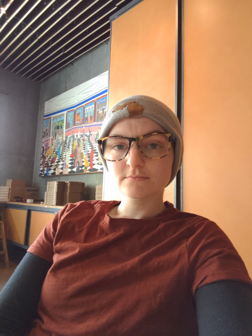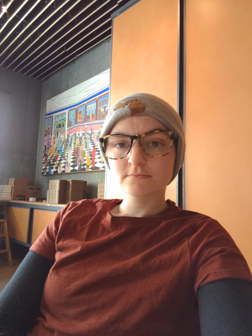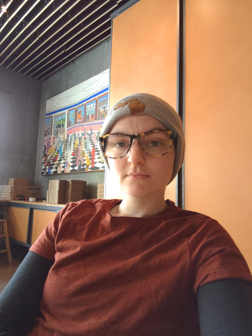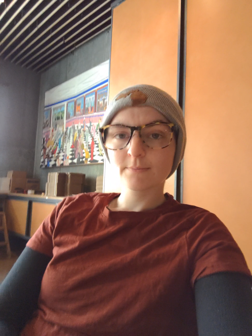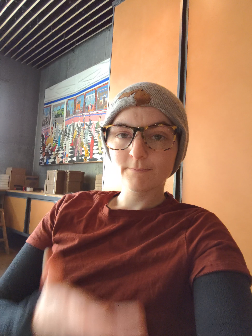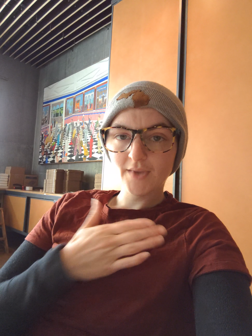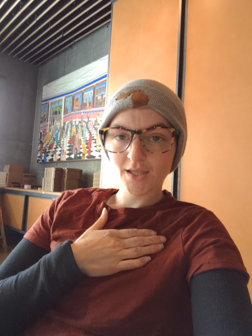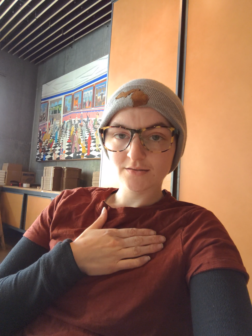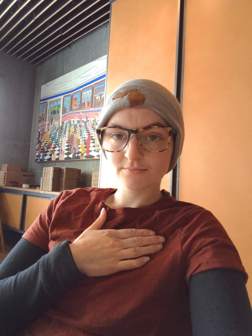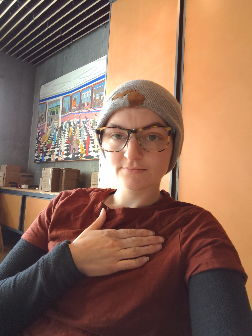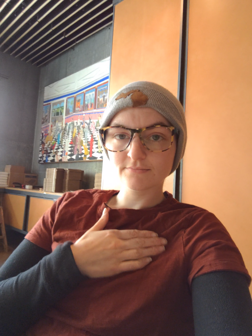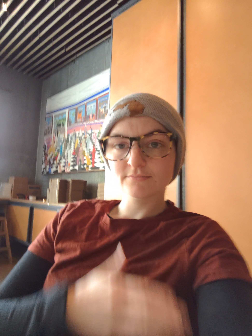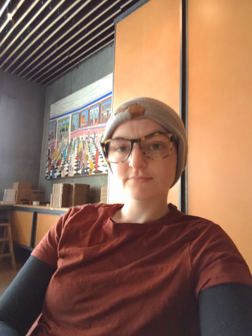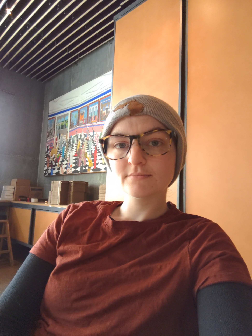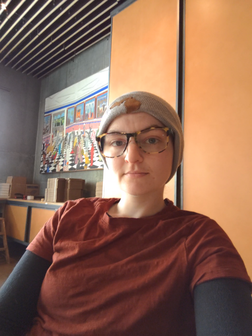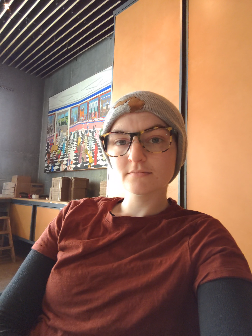my